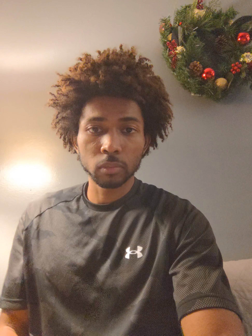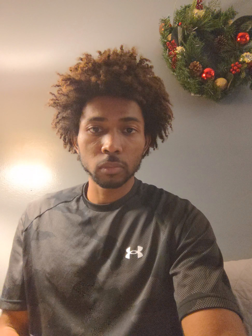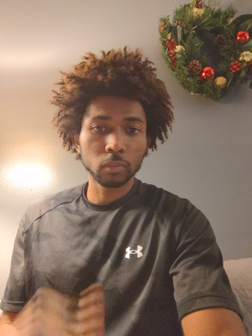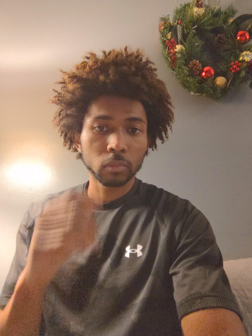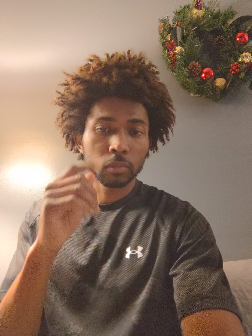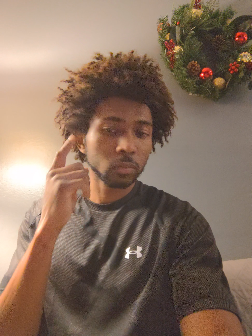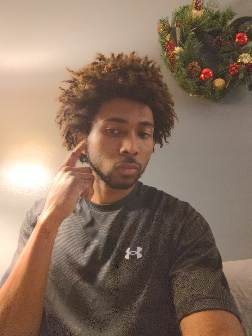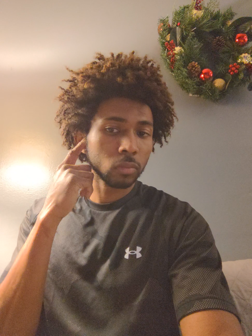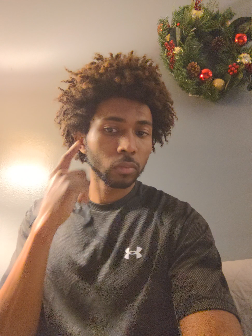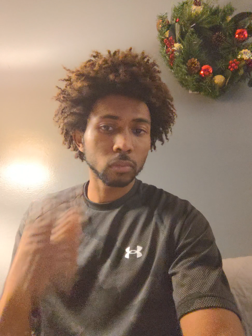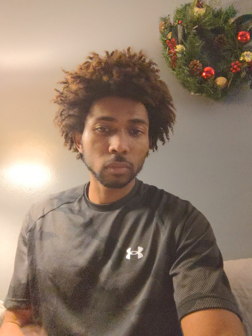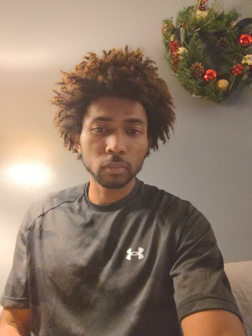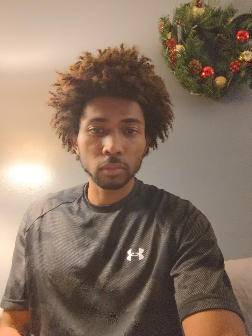hear